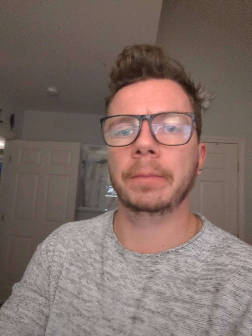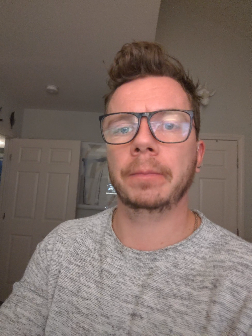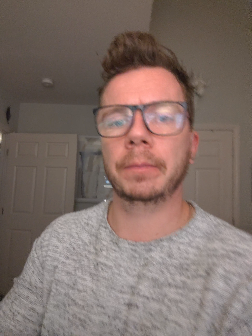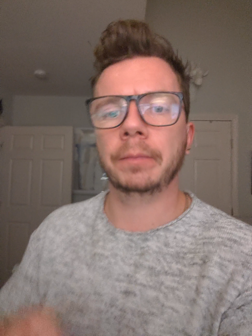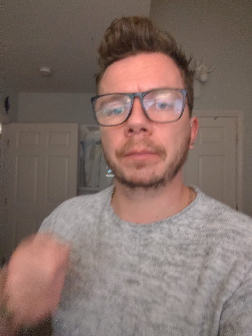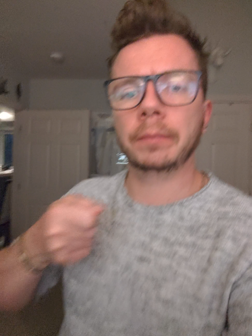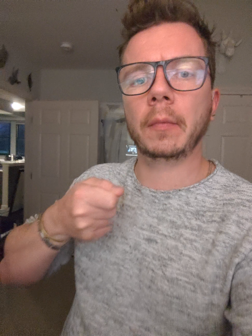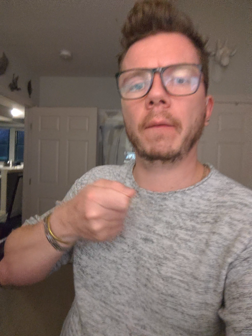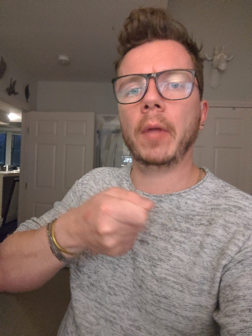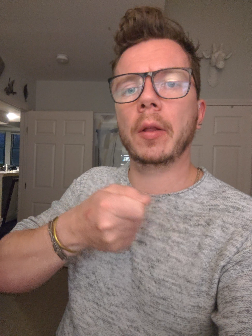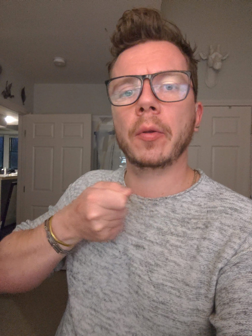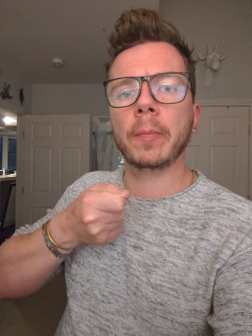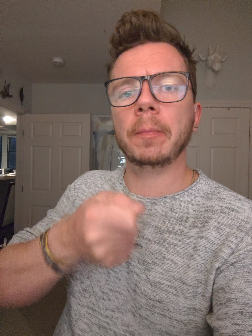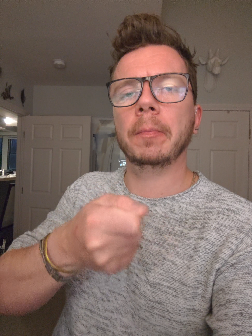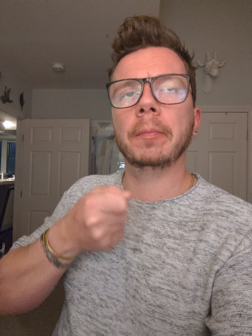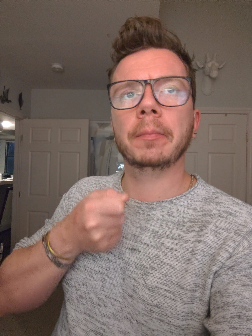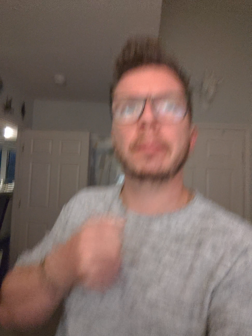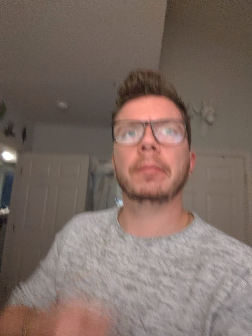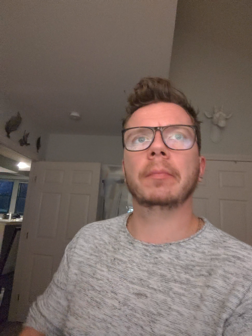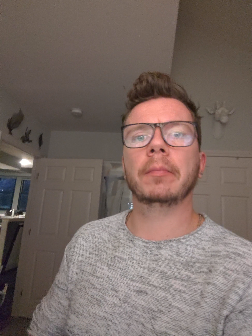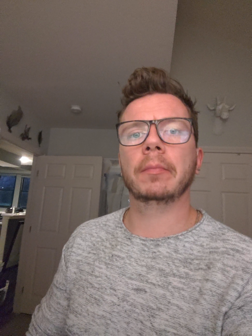vacuum